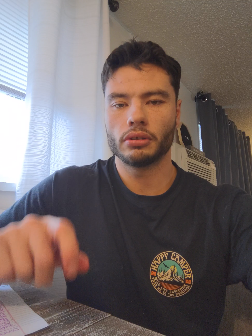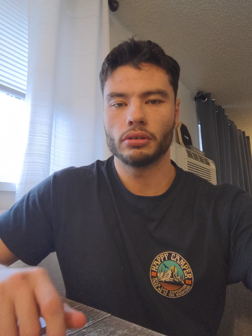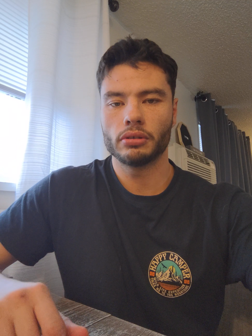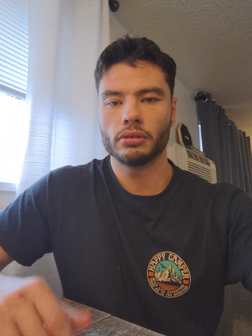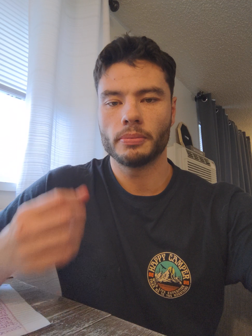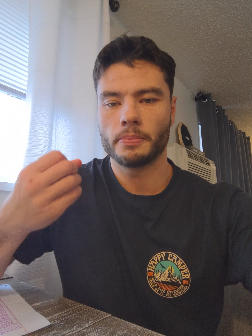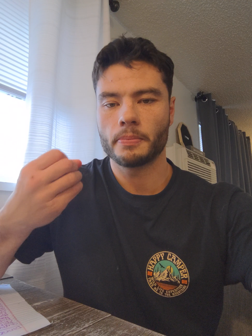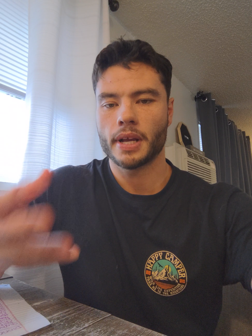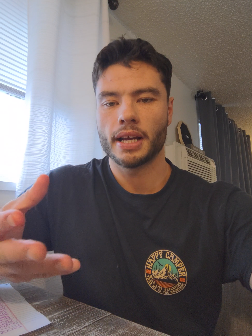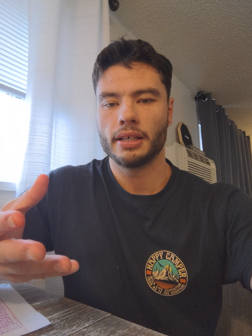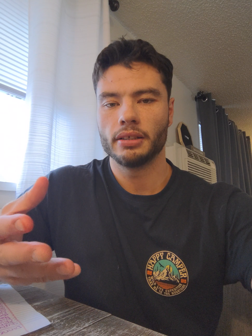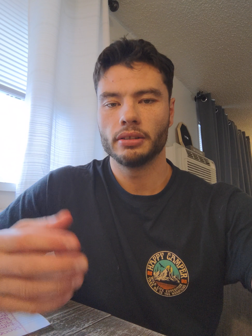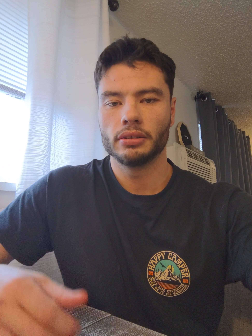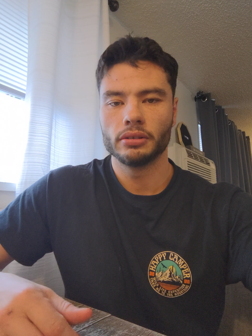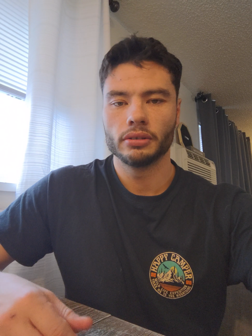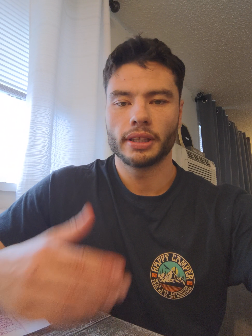many